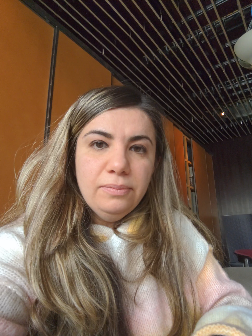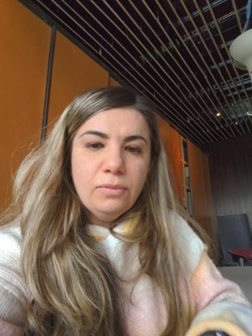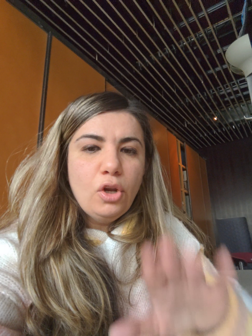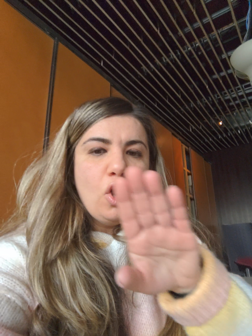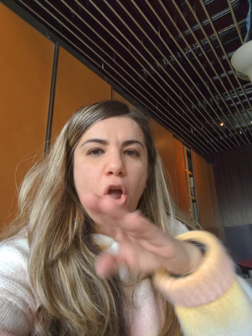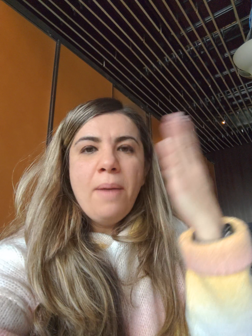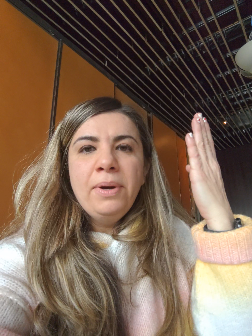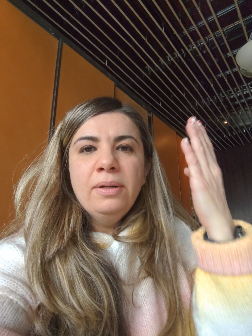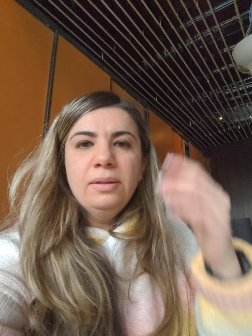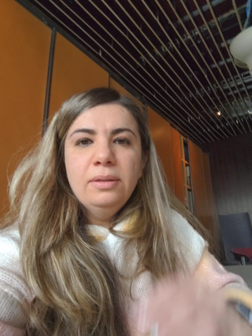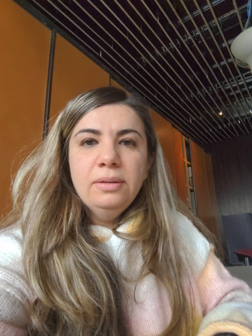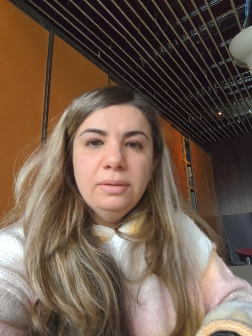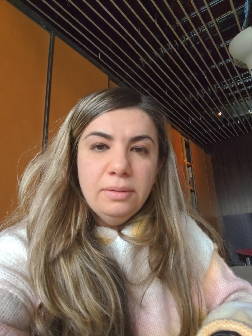open